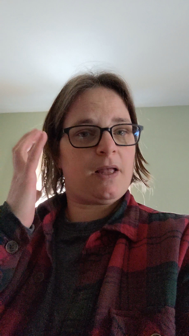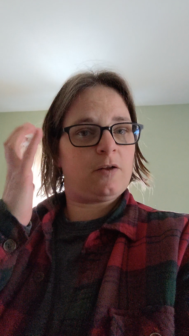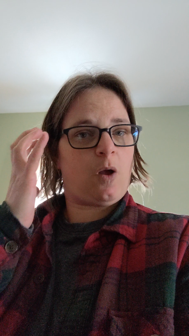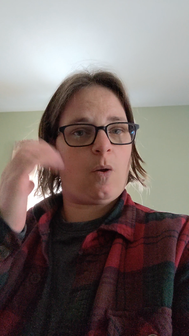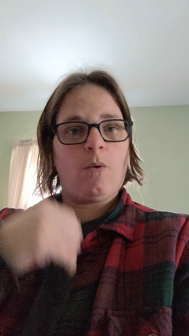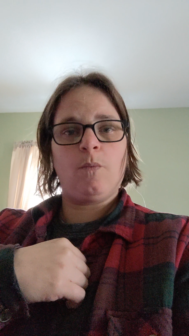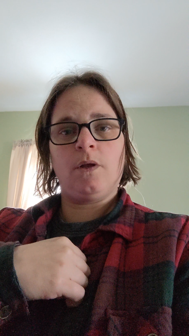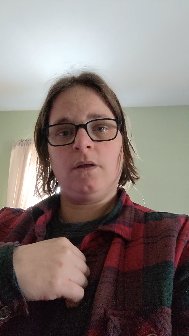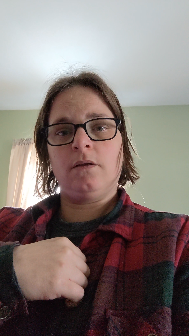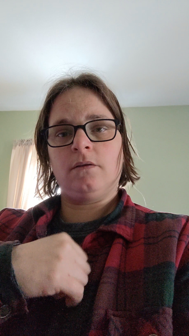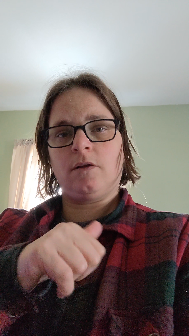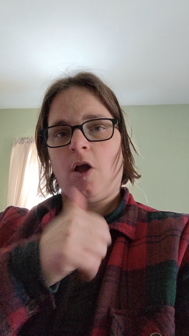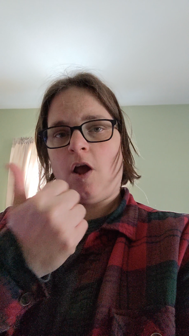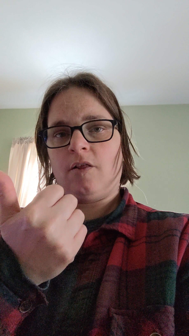other